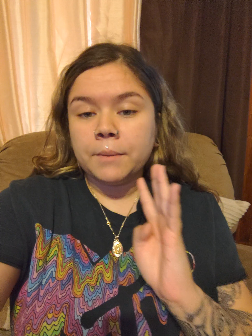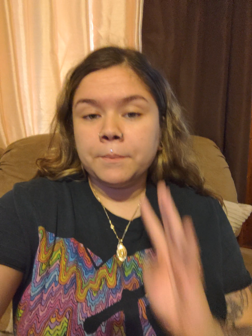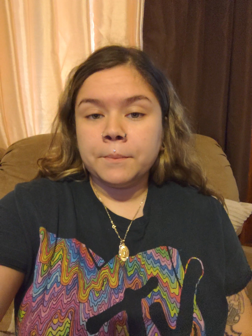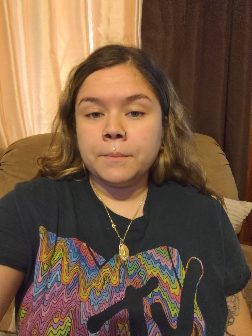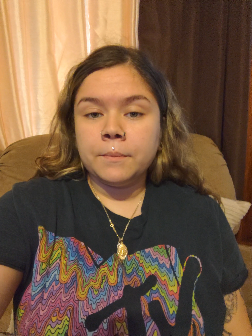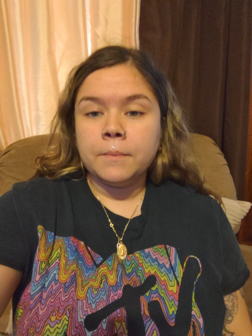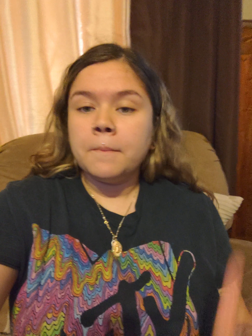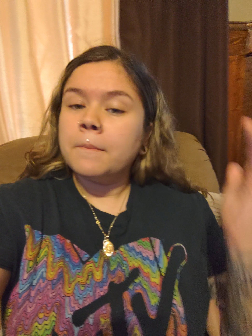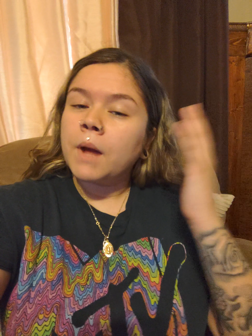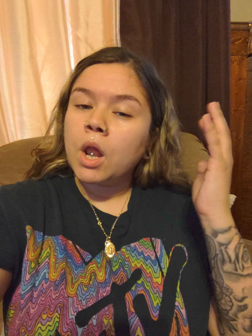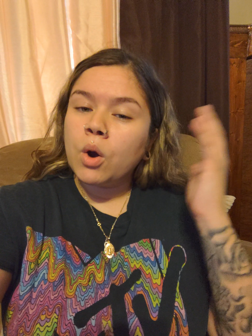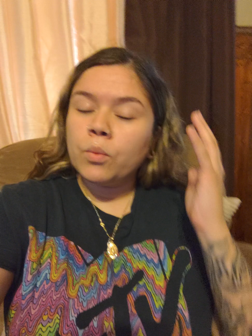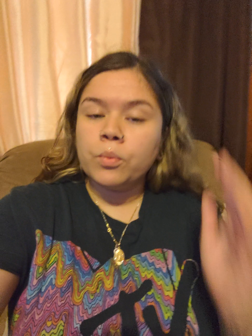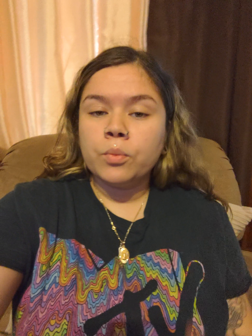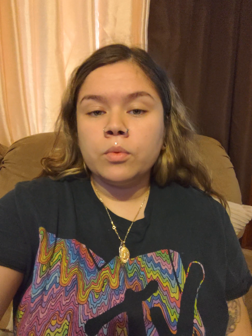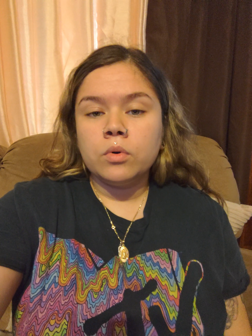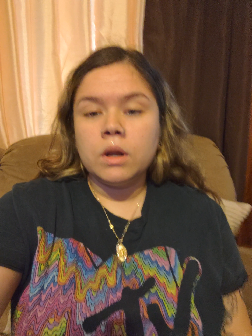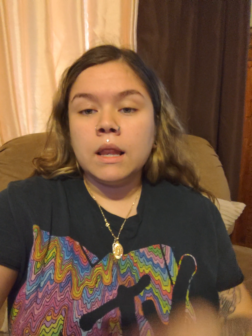pillow